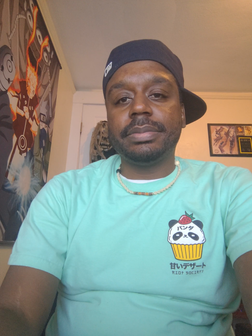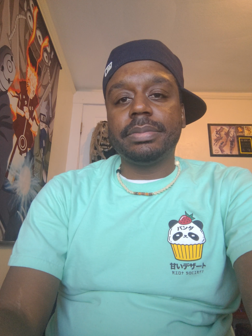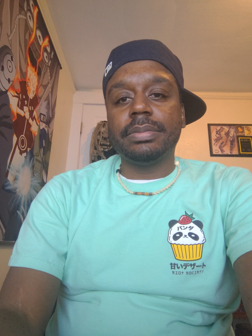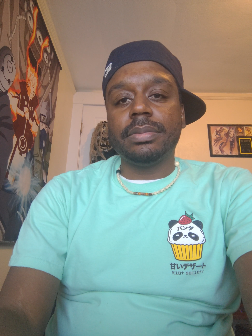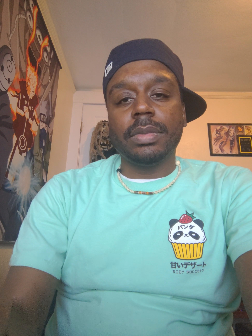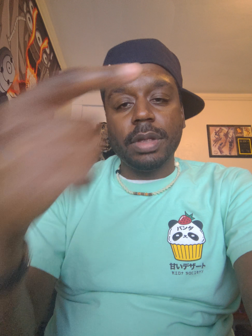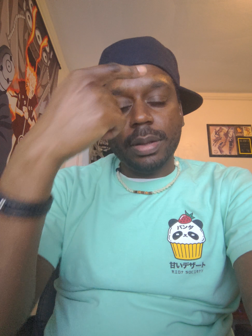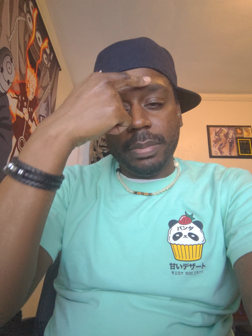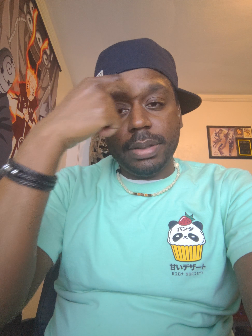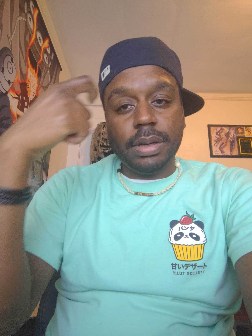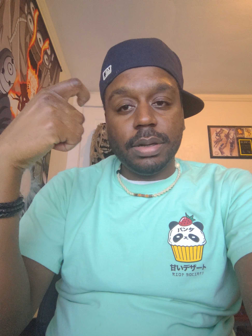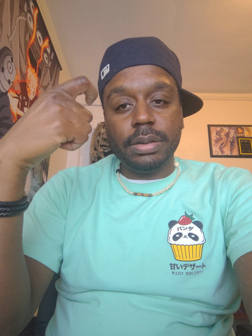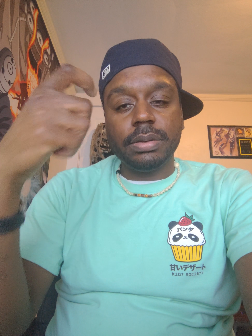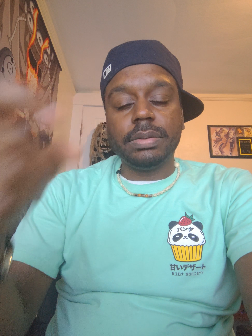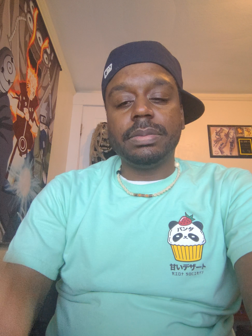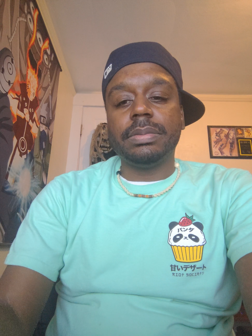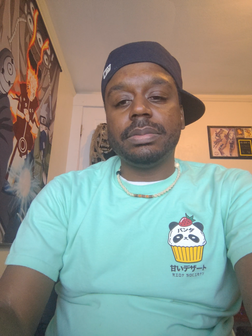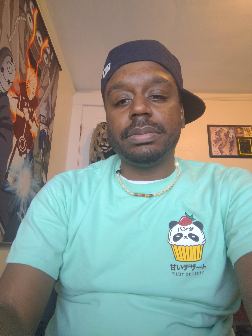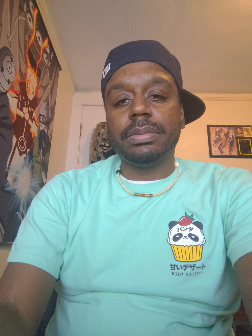because